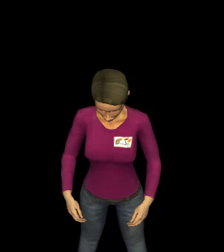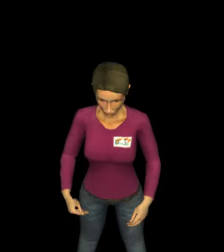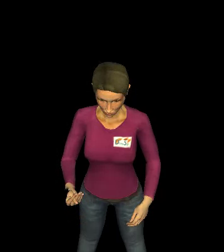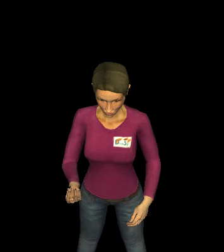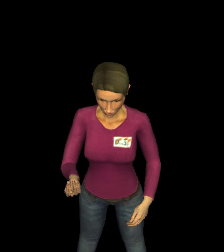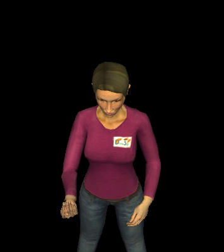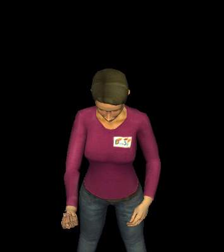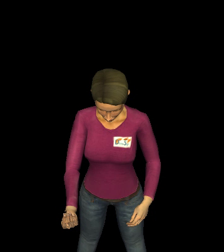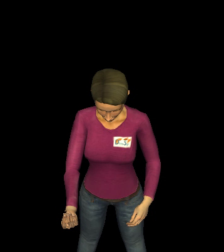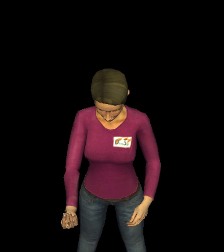يعطي